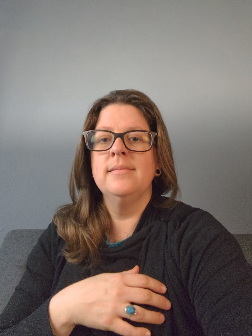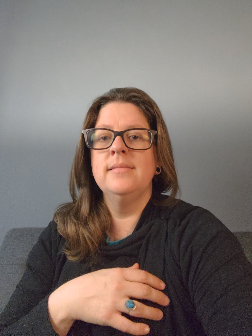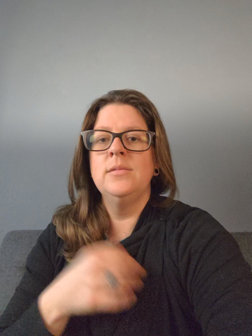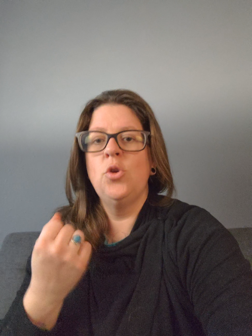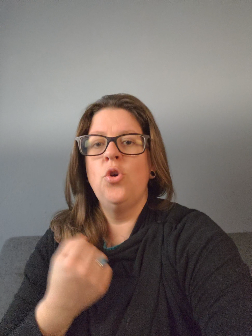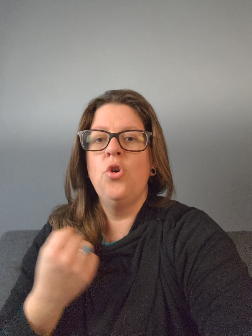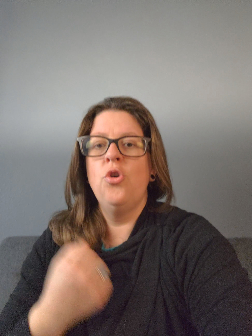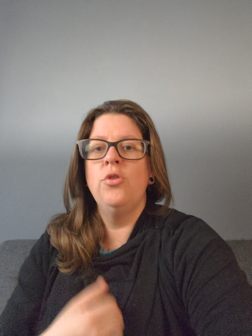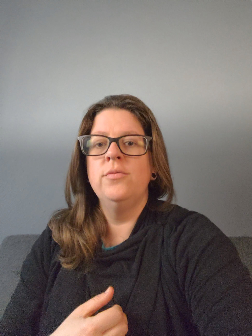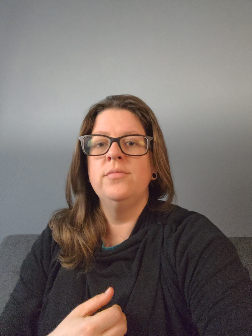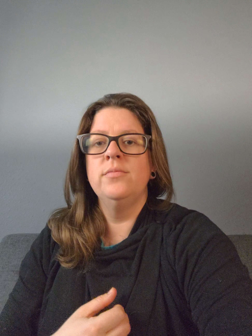car